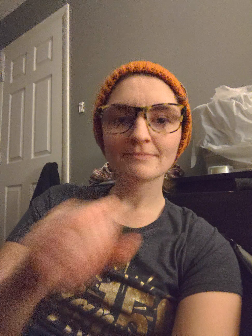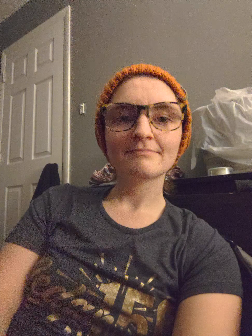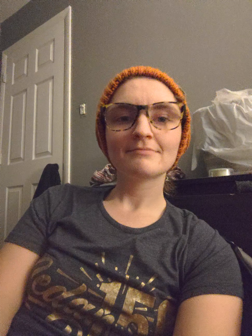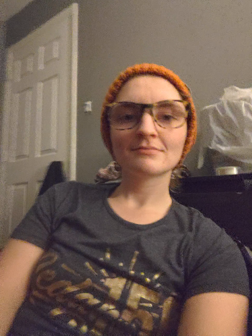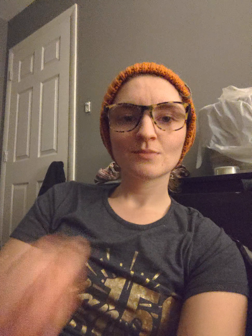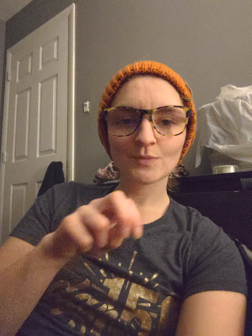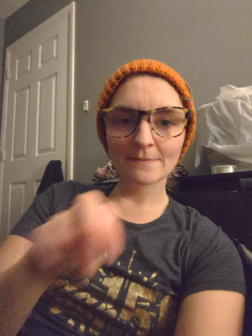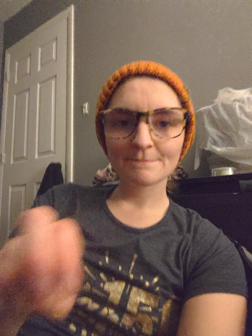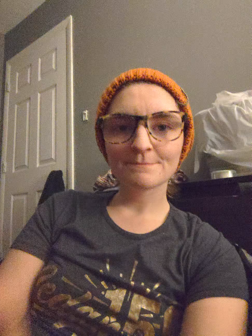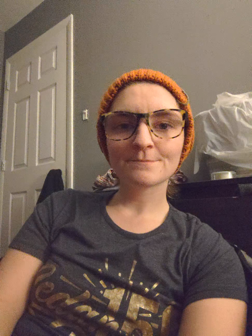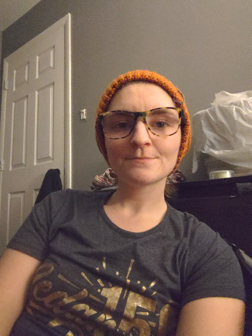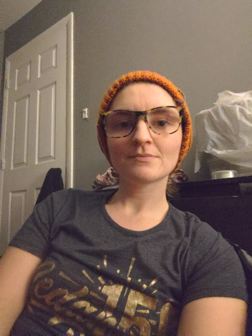ride